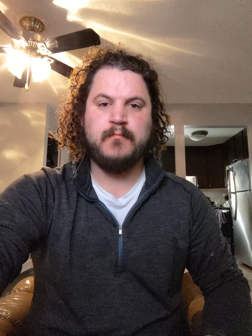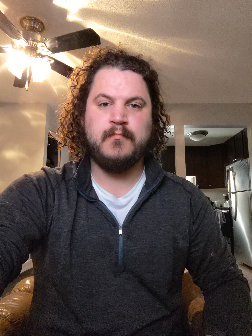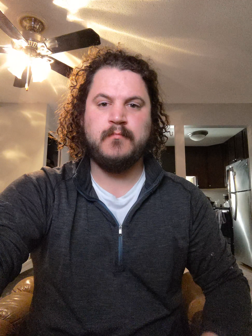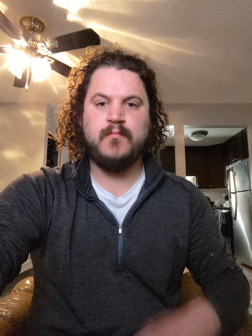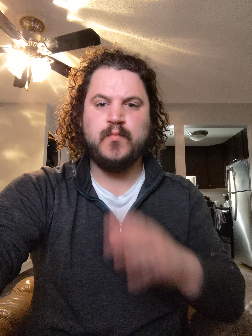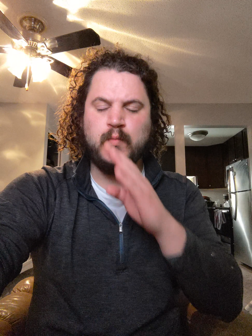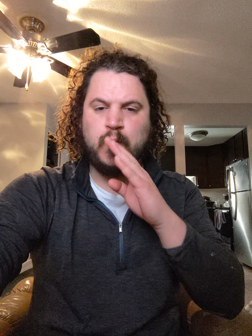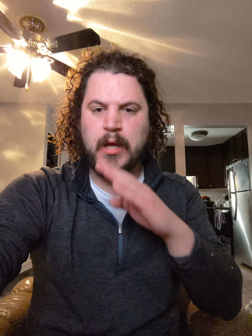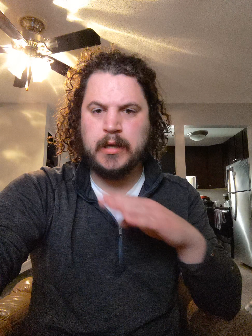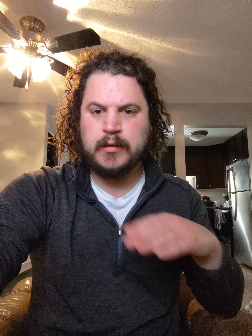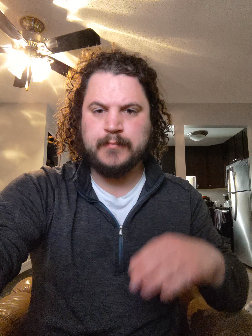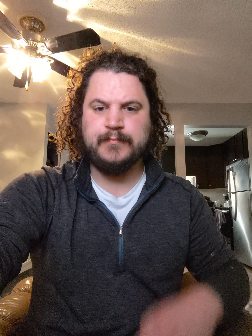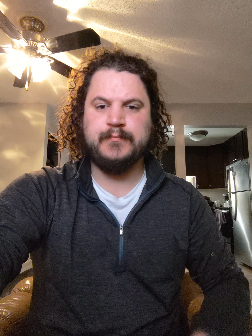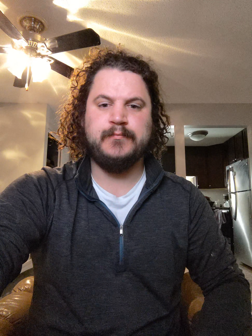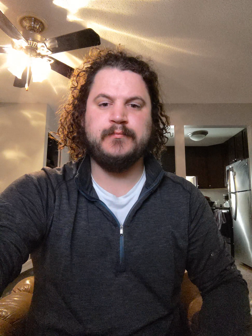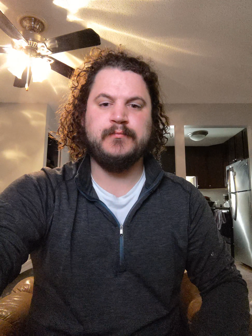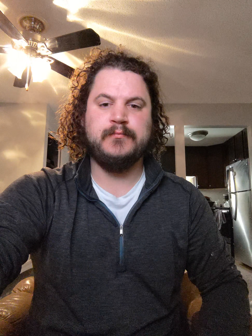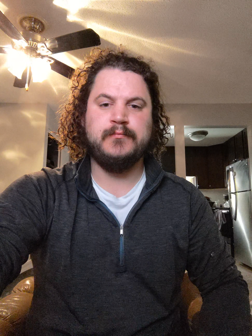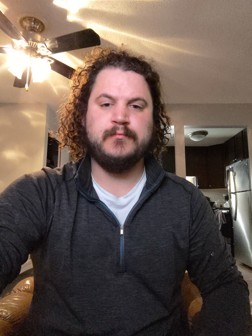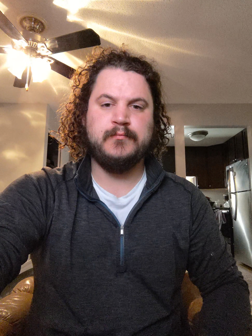quiet